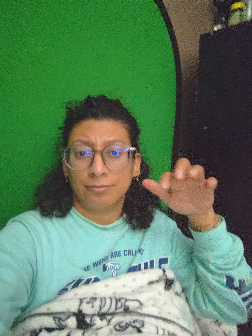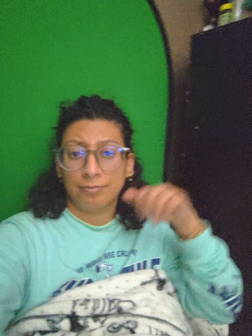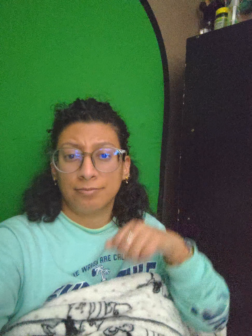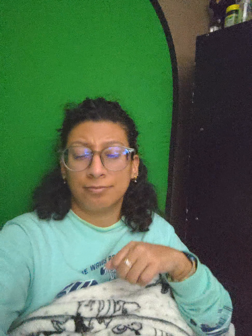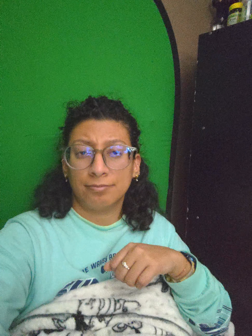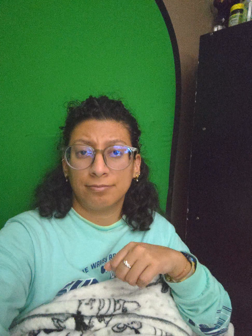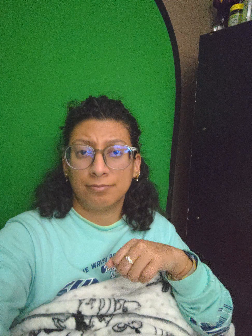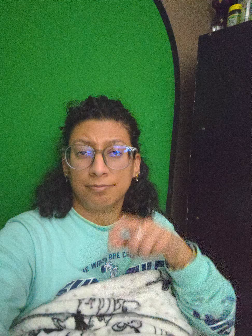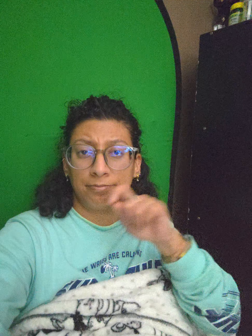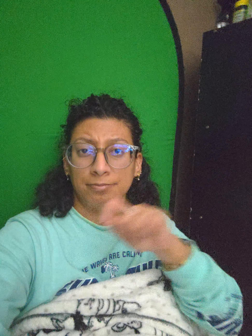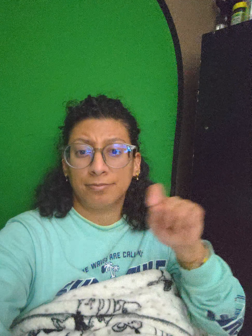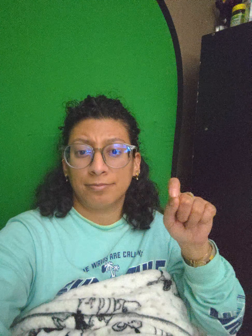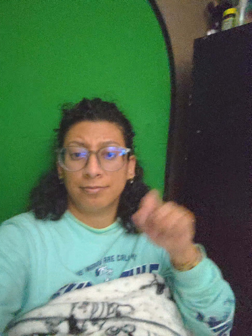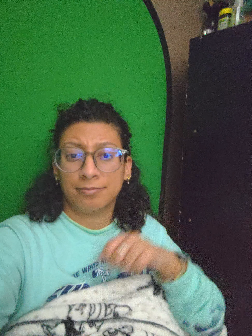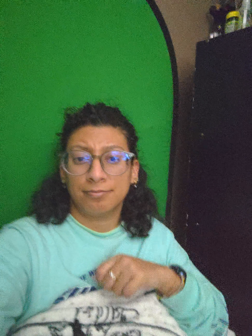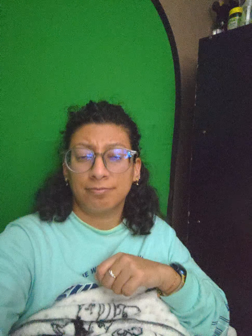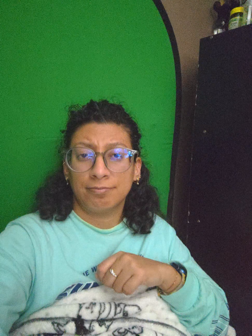pen